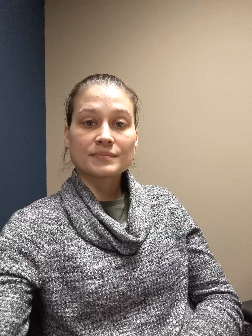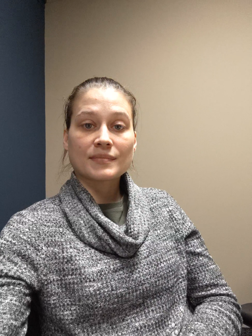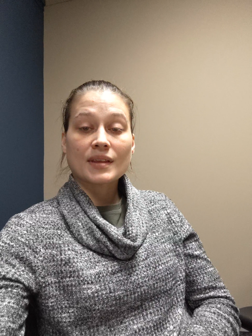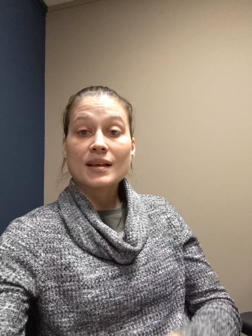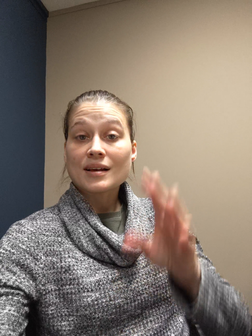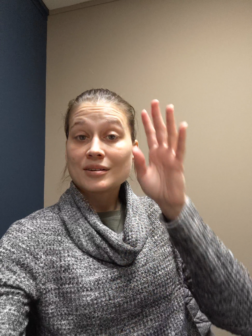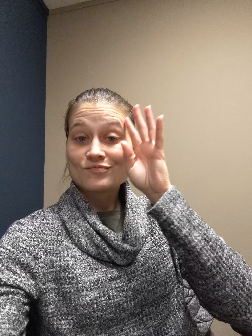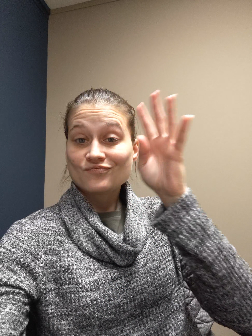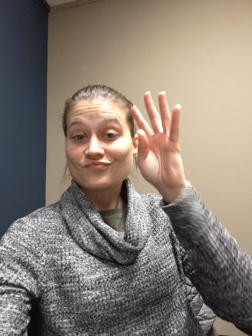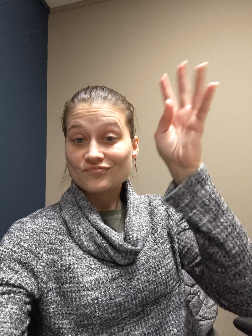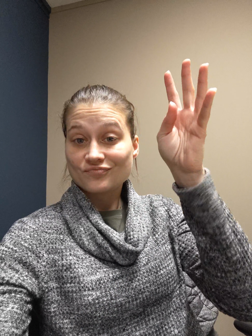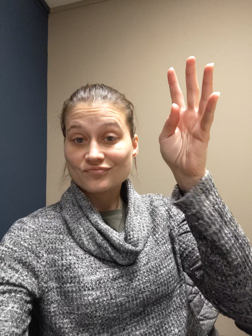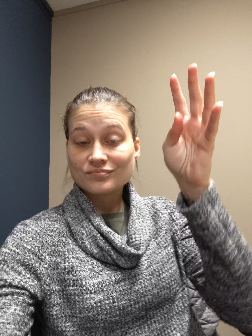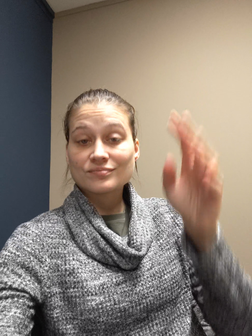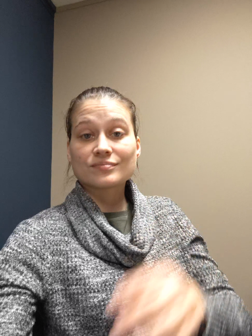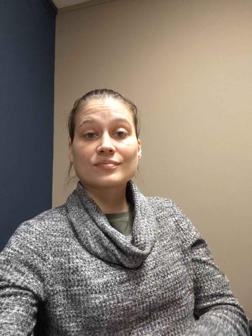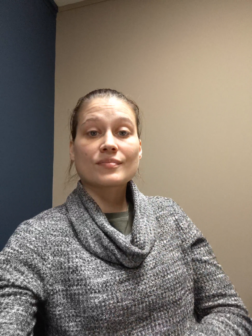pretend